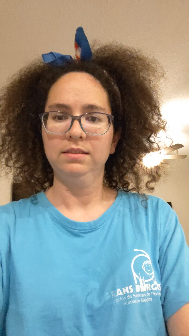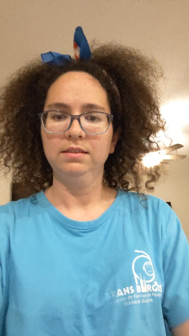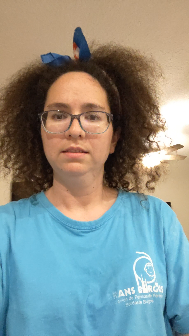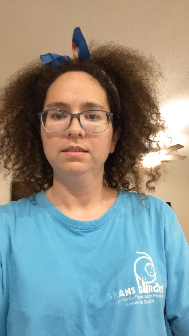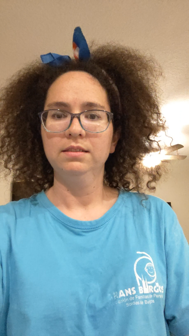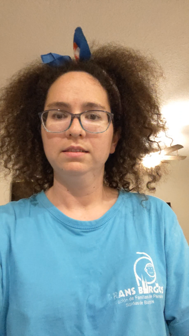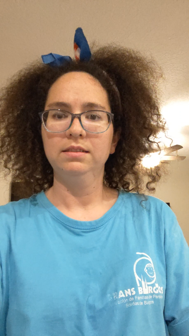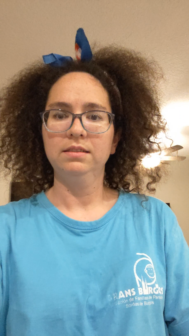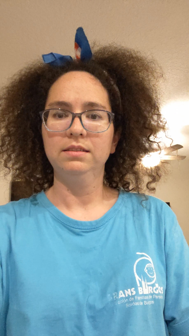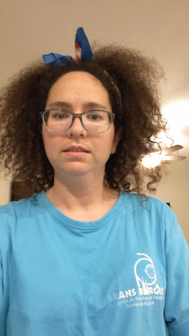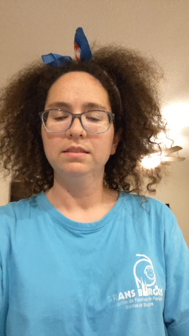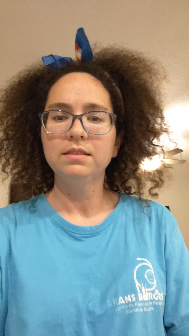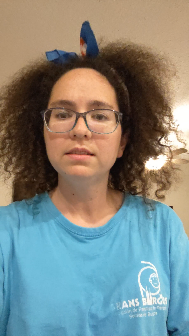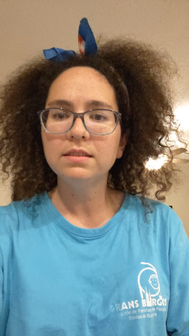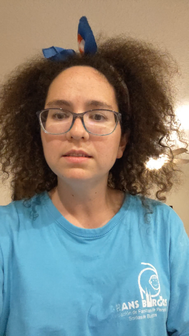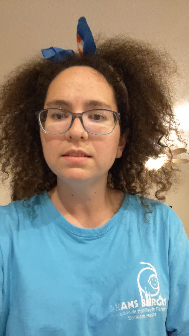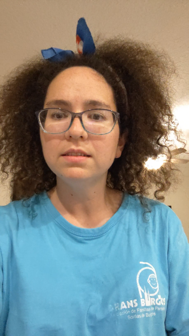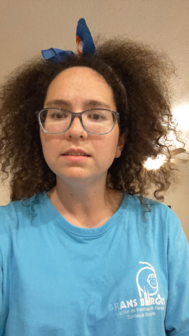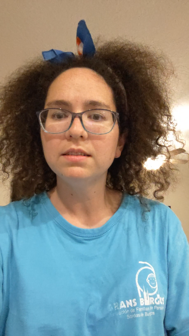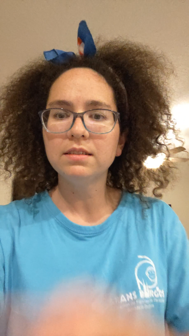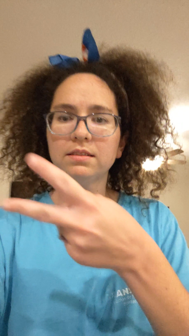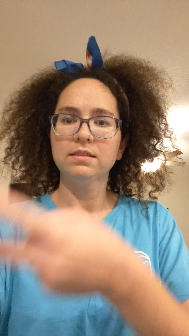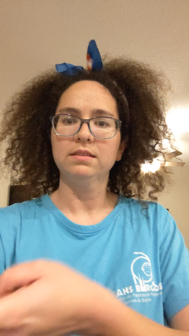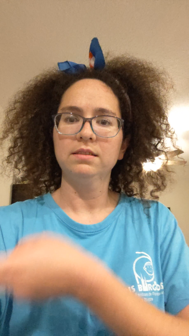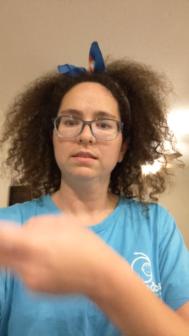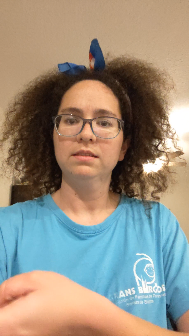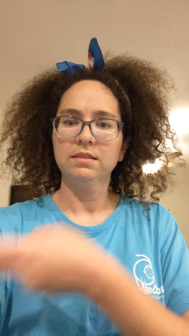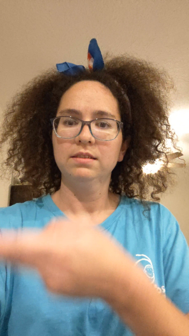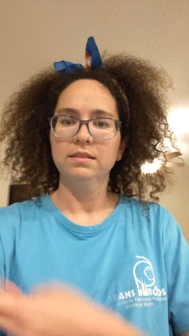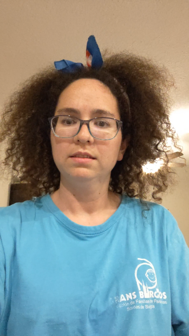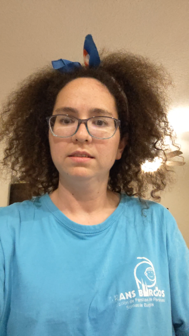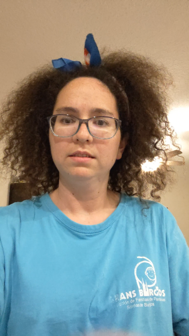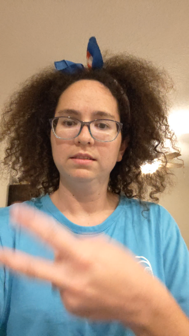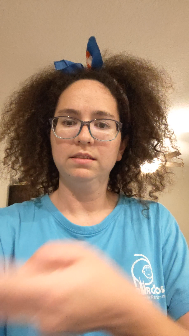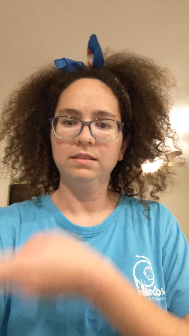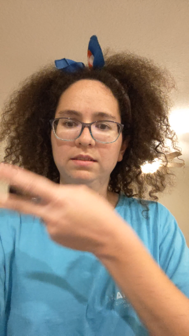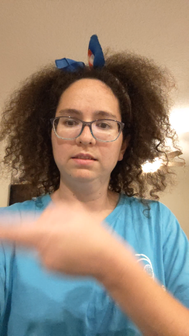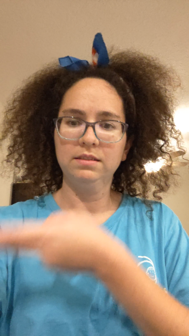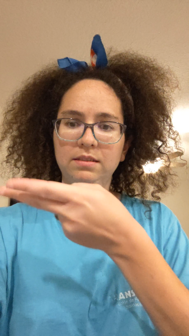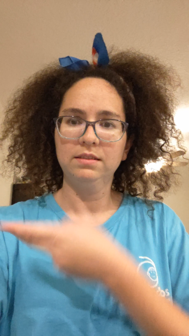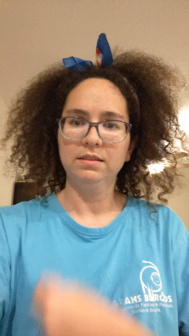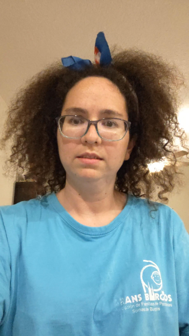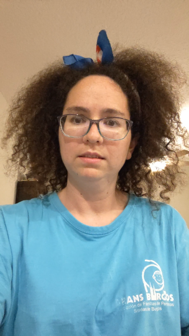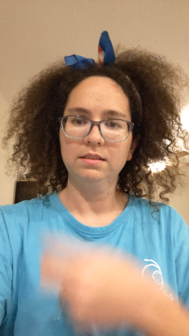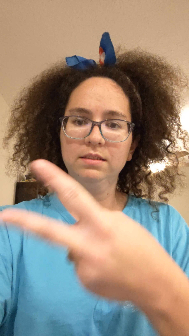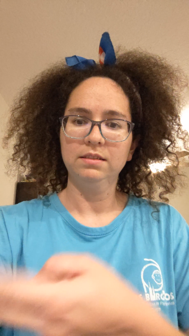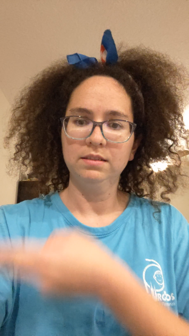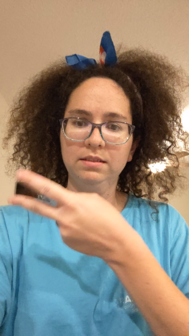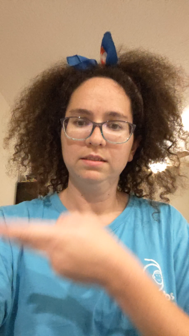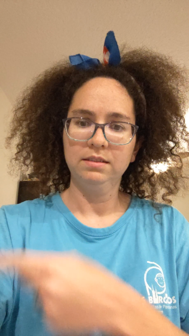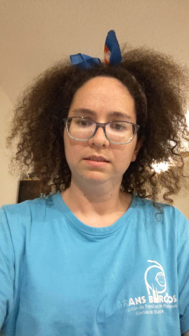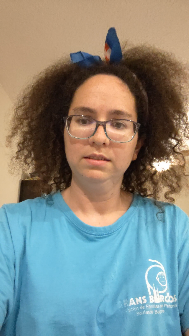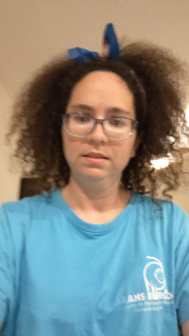sheep